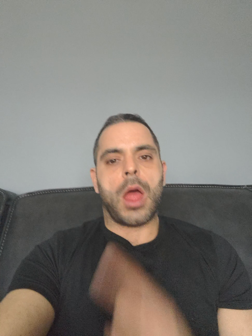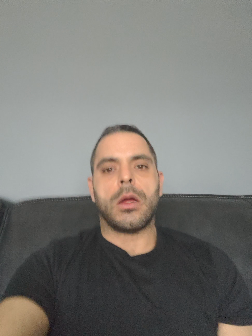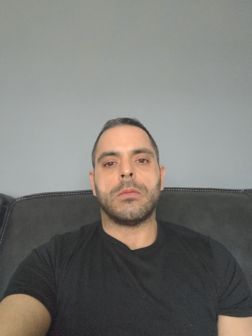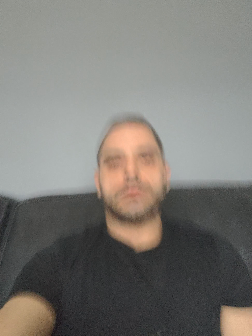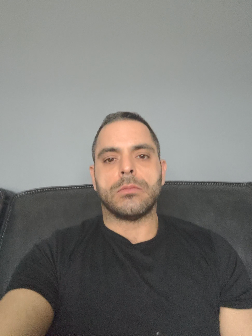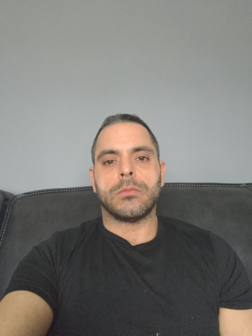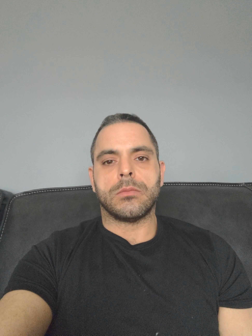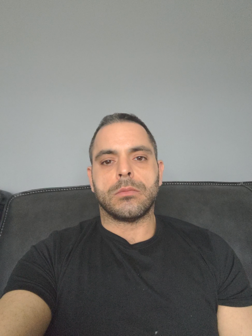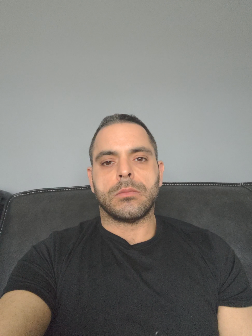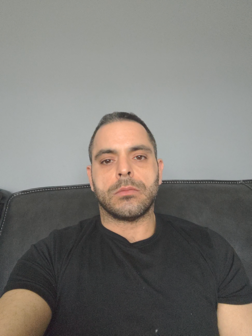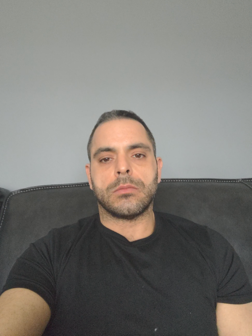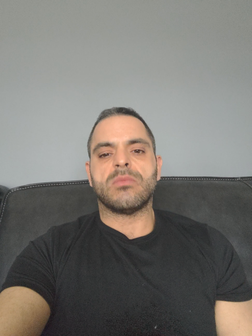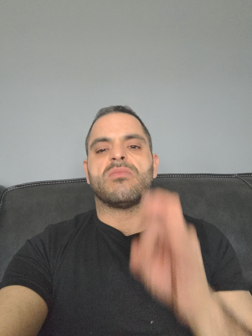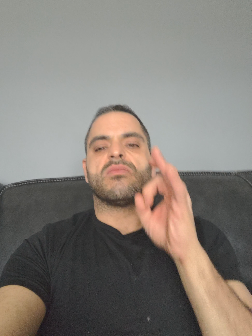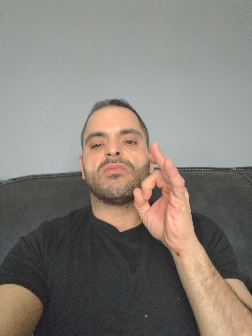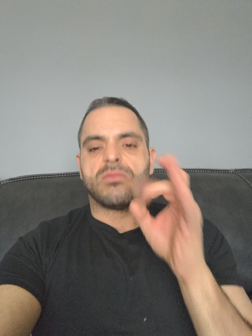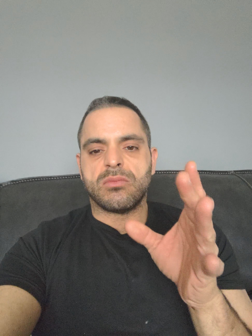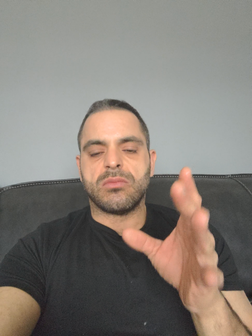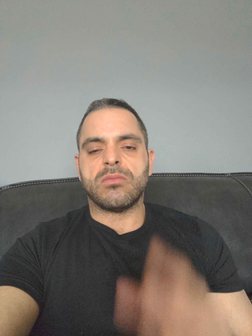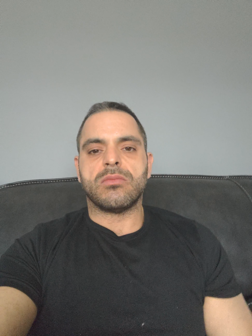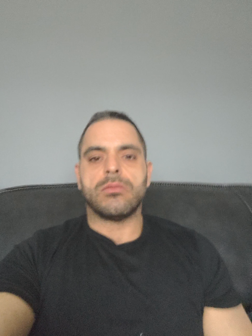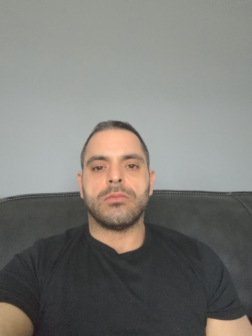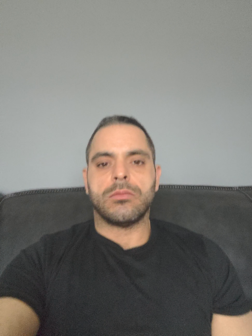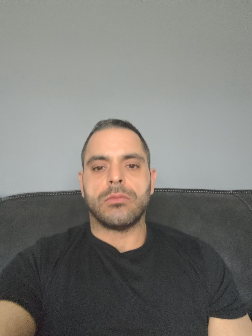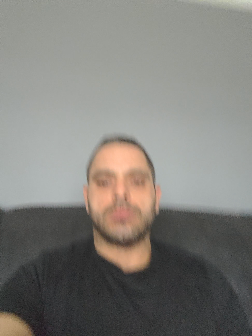hate